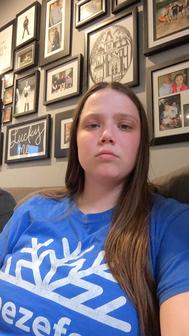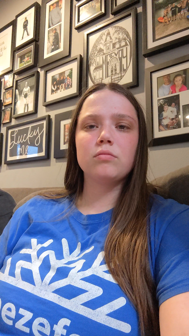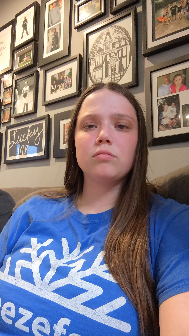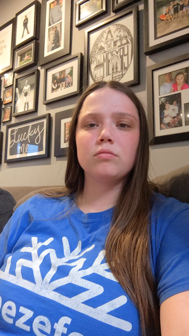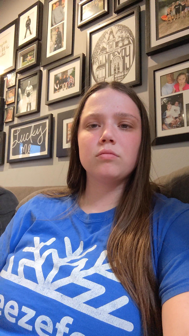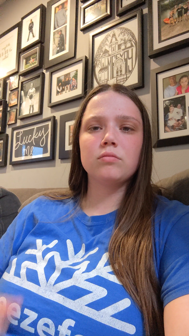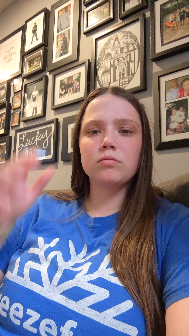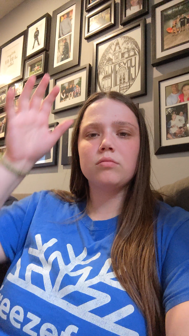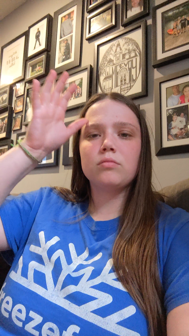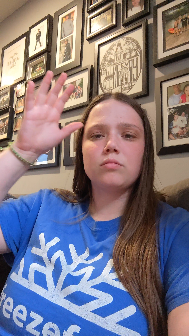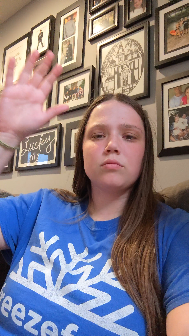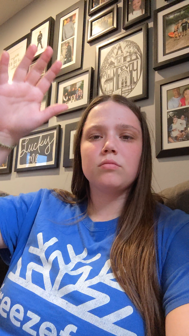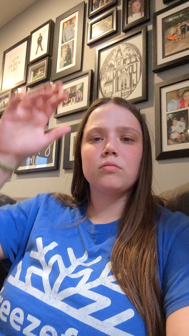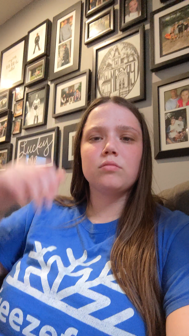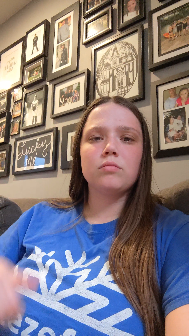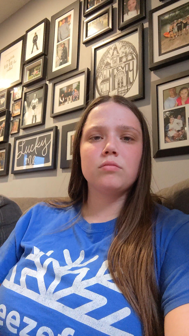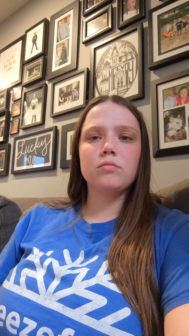deer